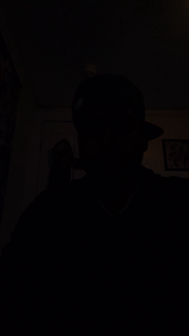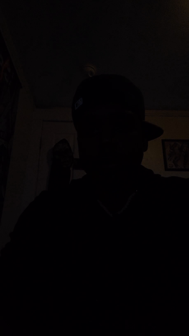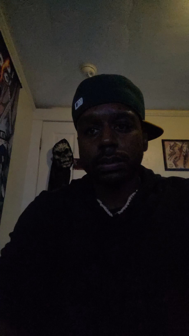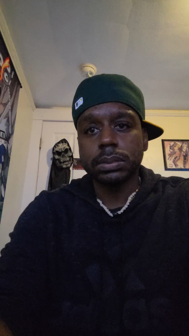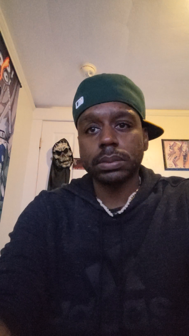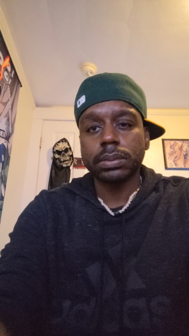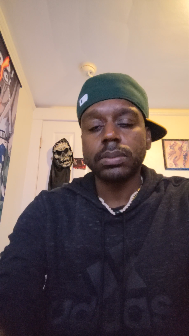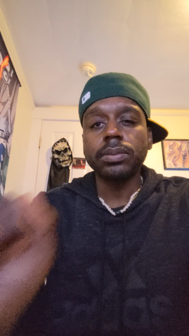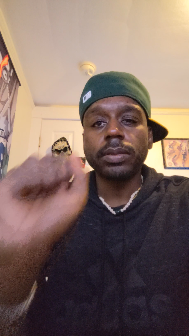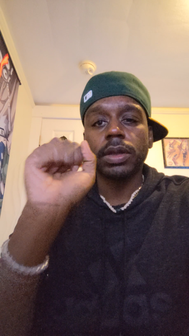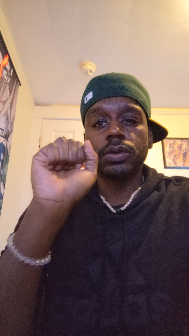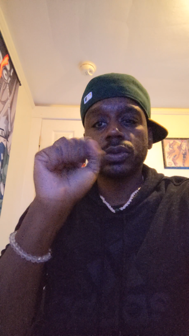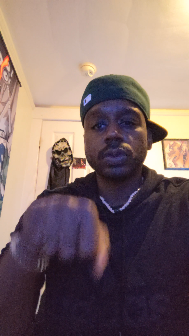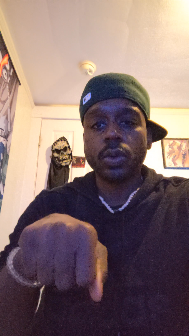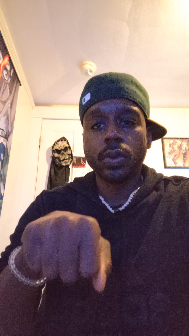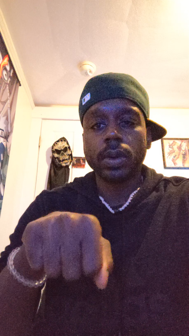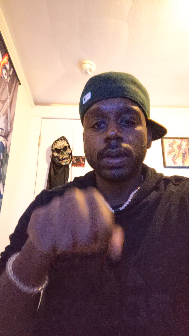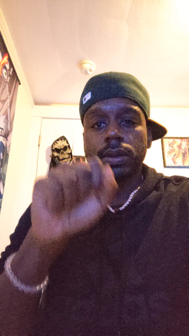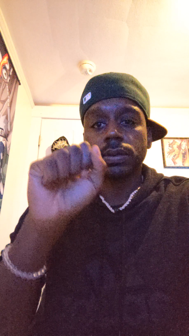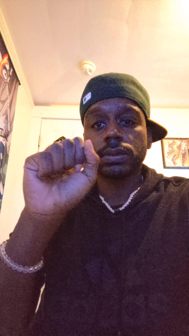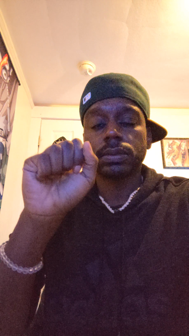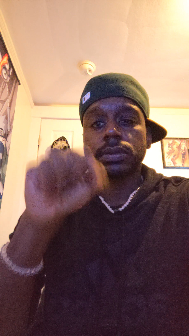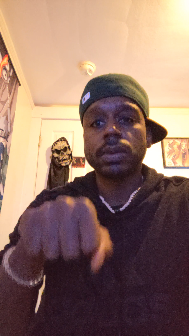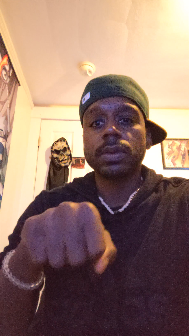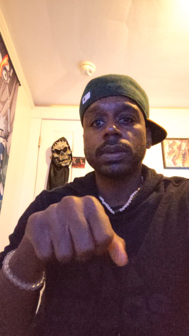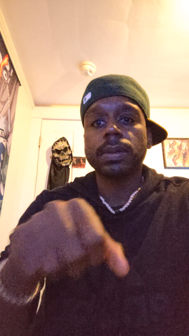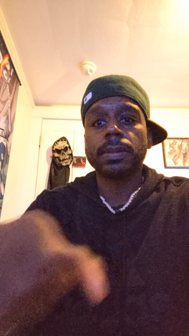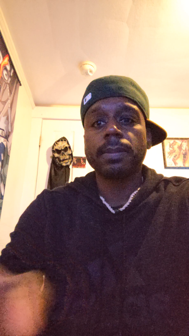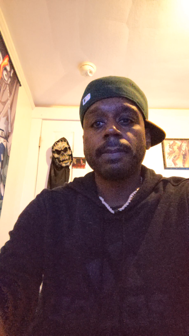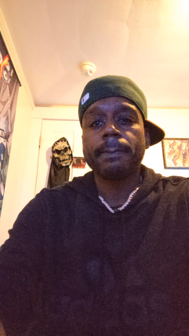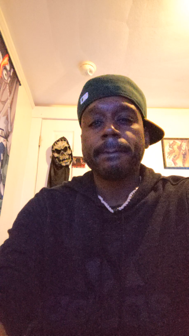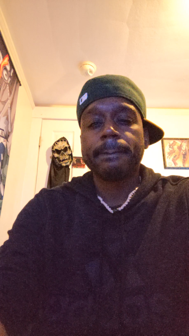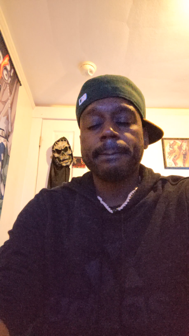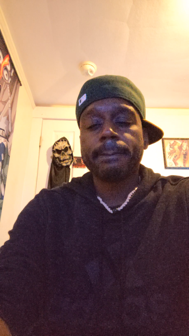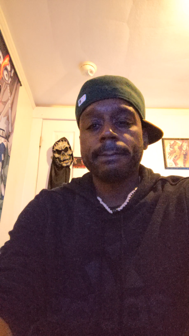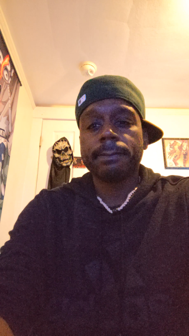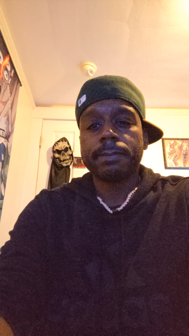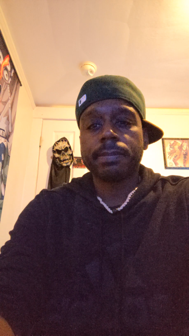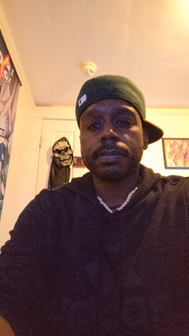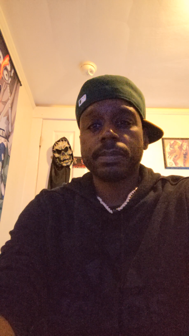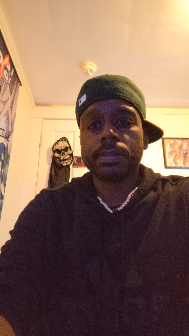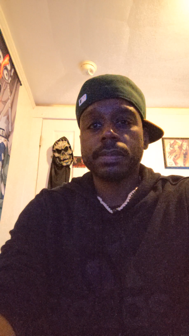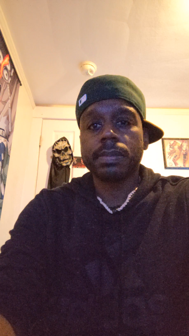could